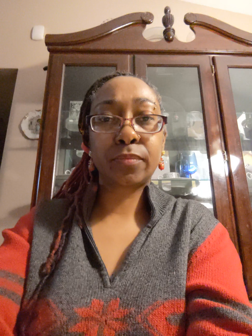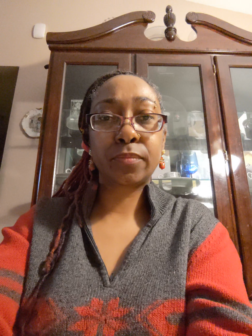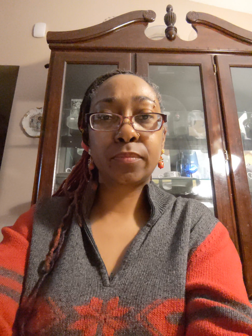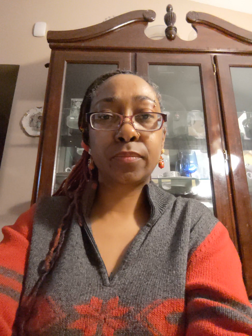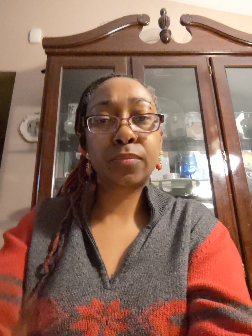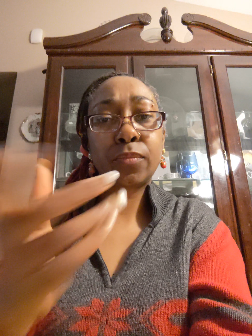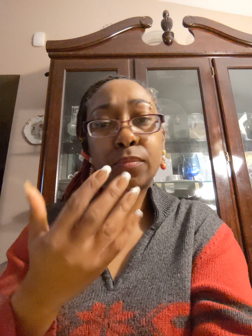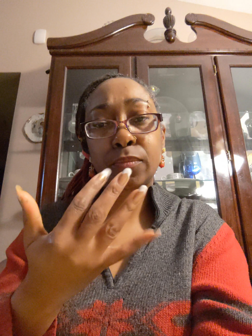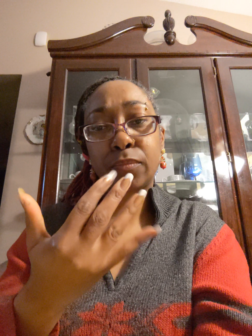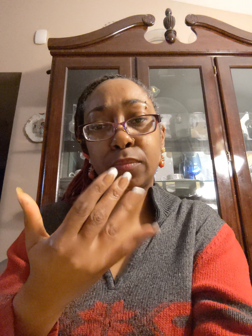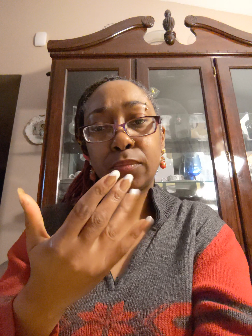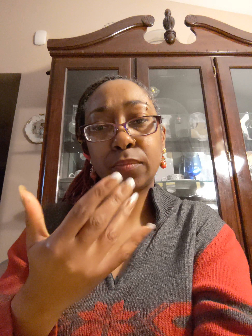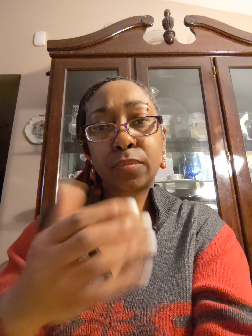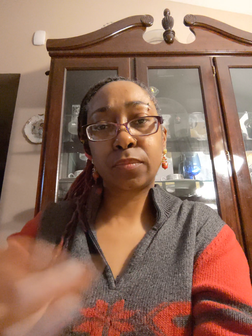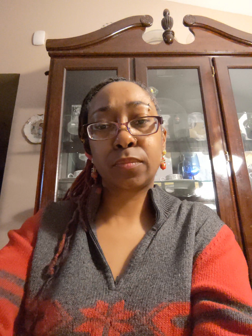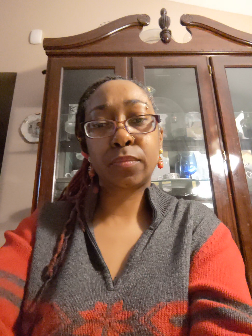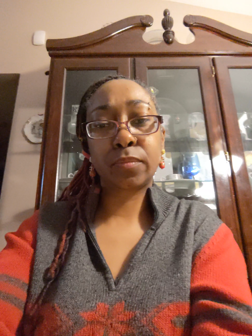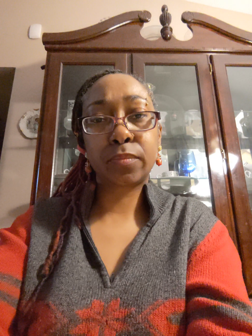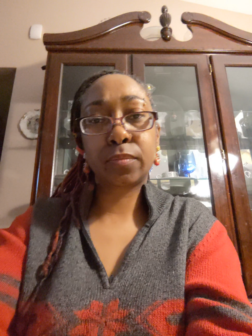wait